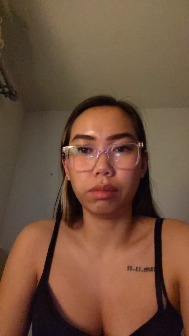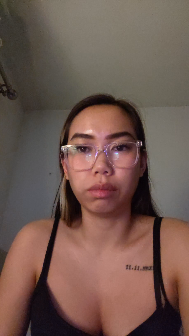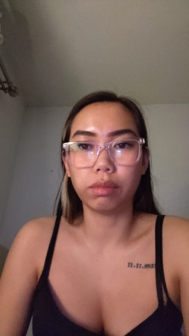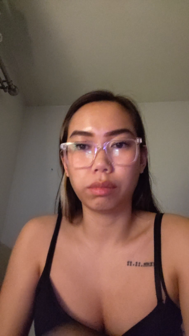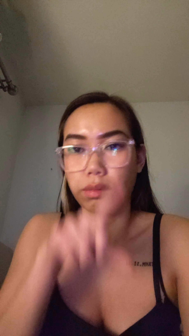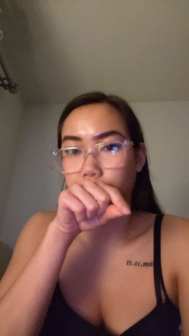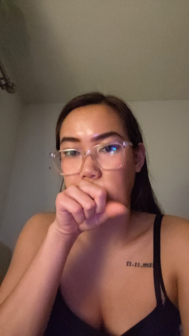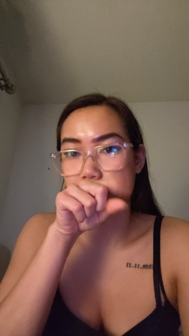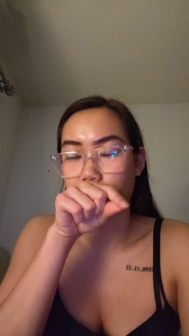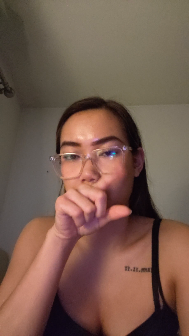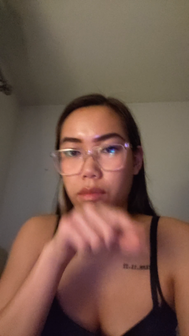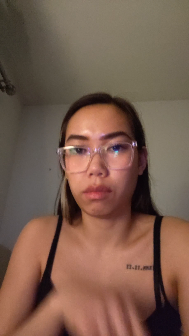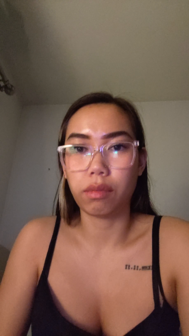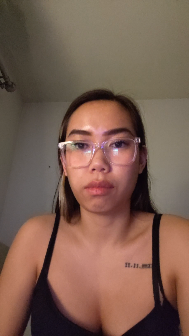chicken